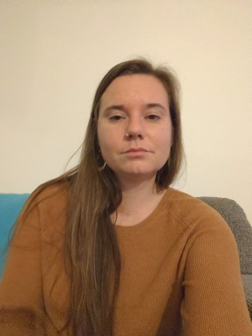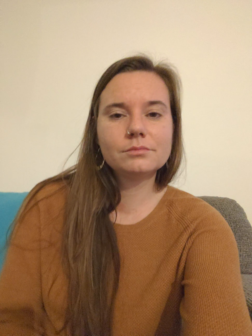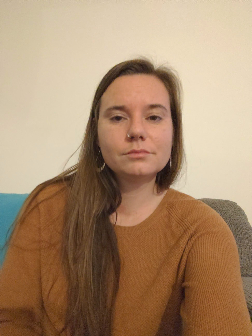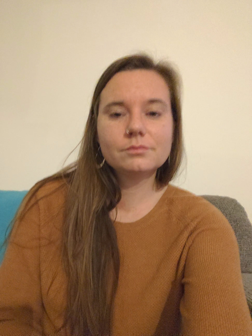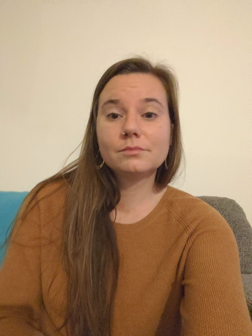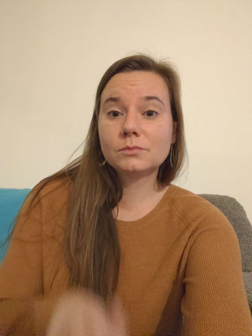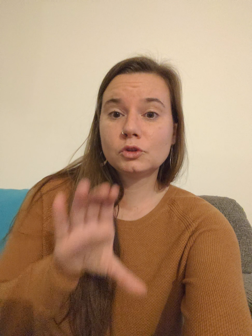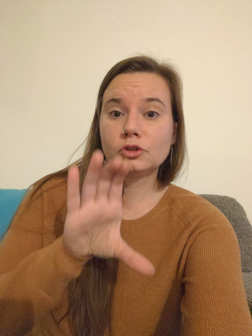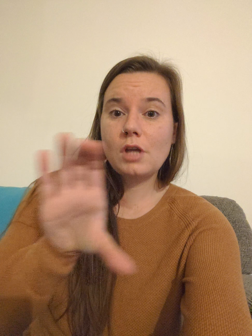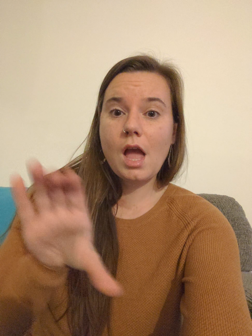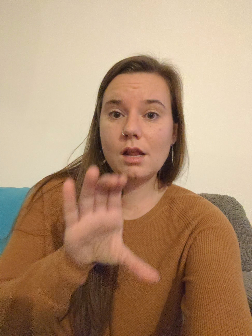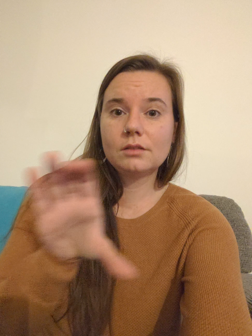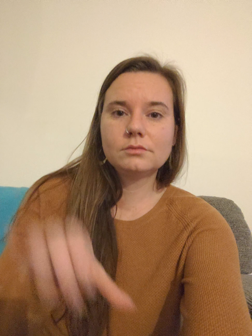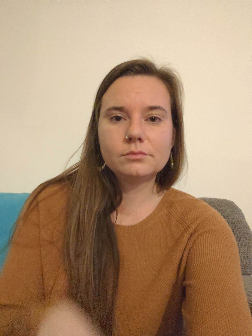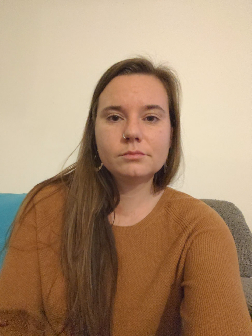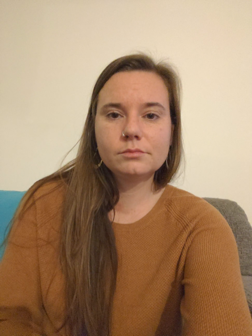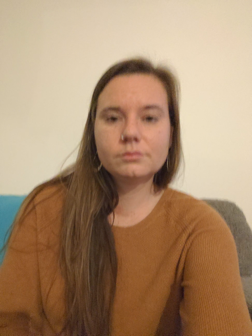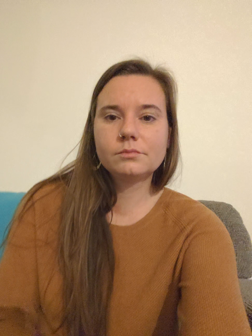chocolate